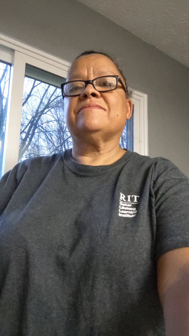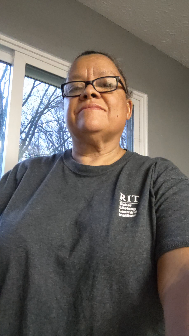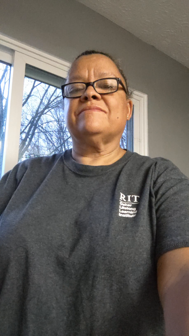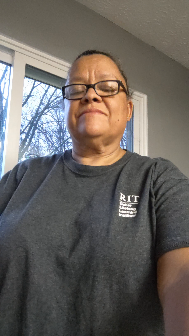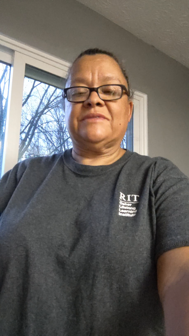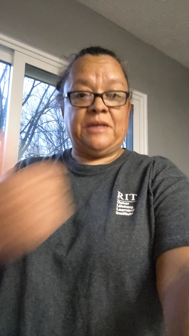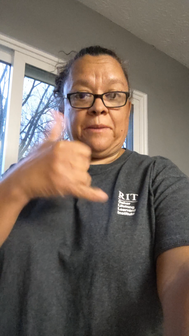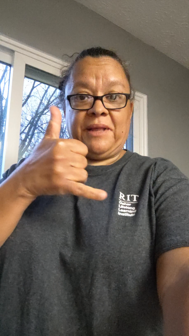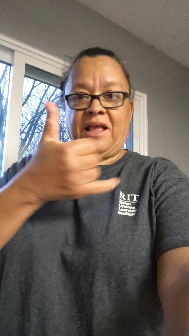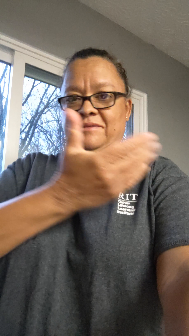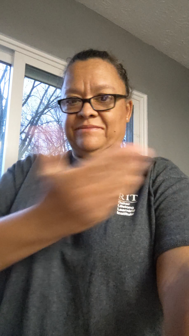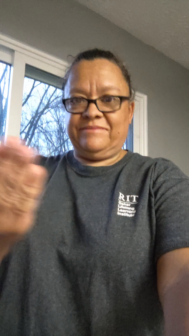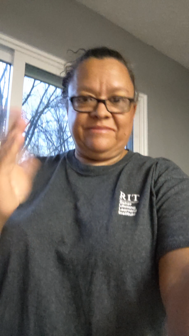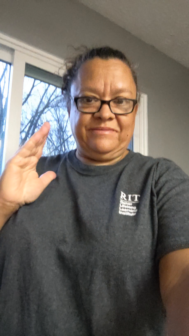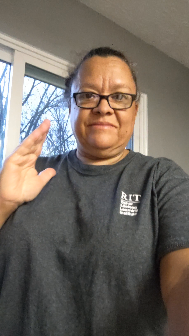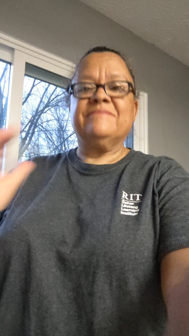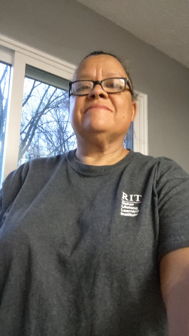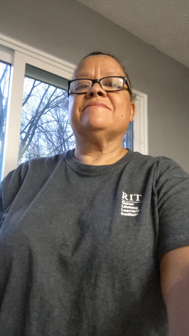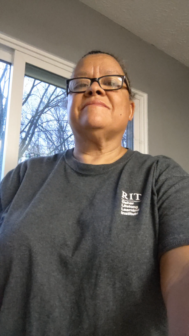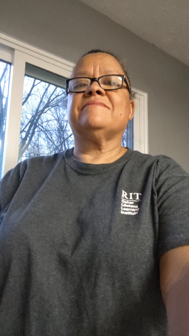playpen